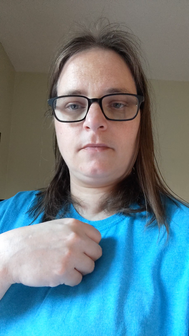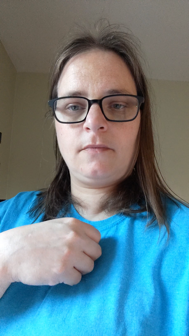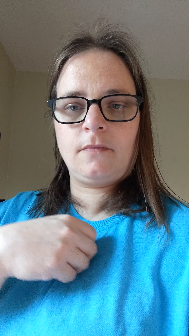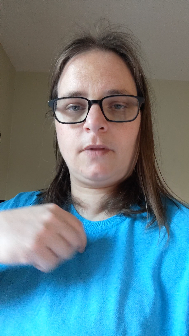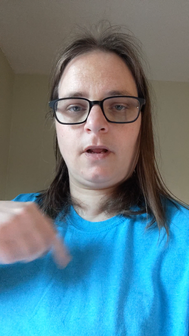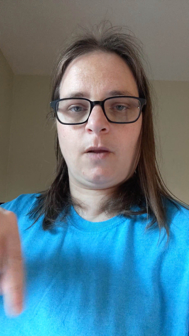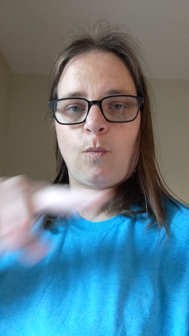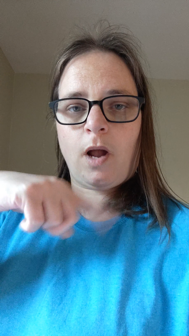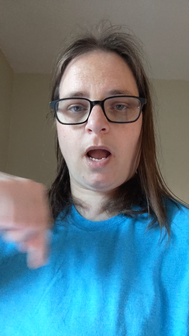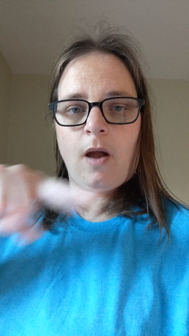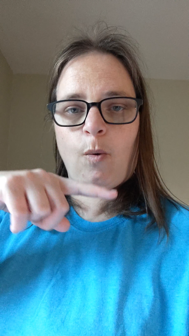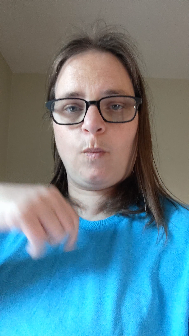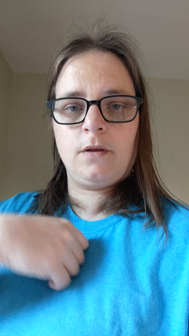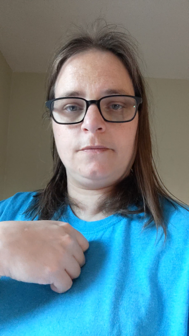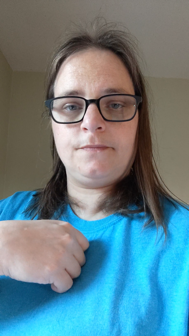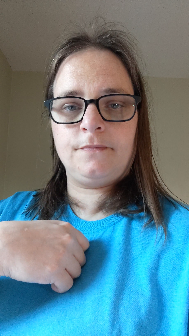around